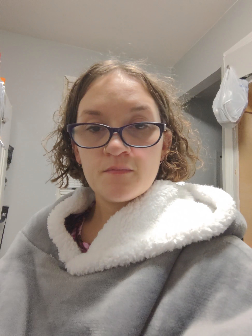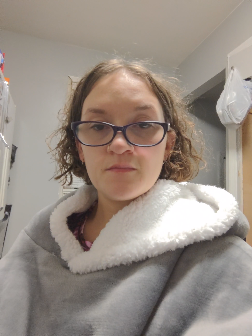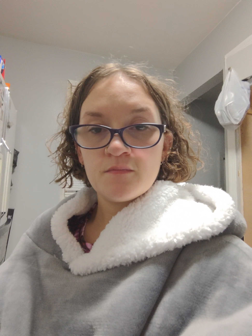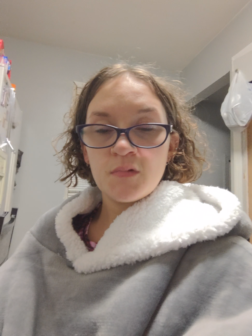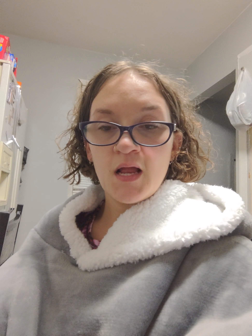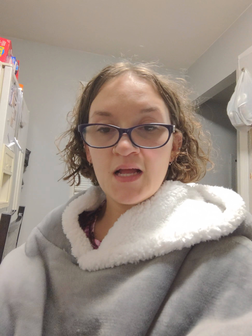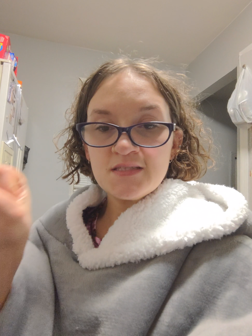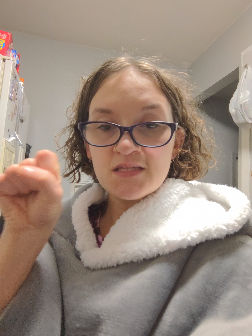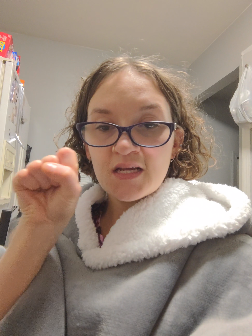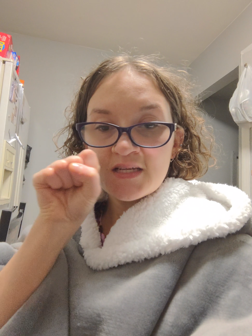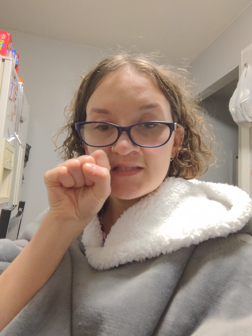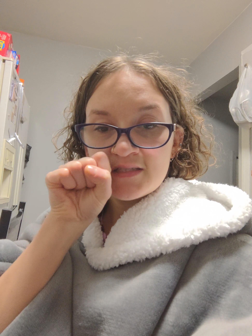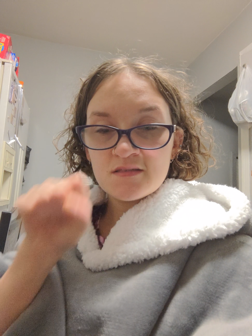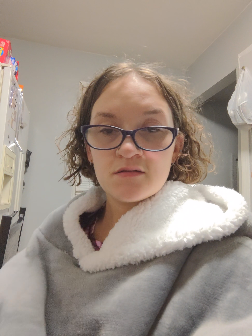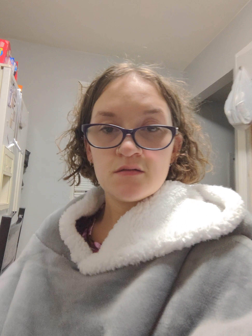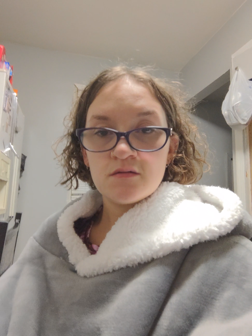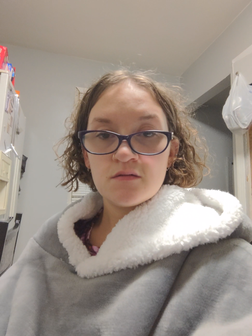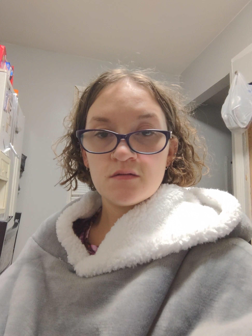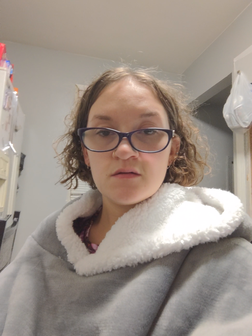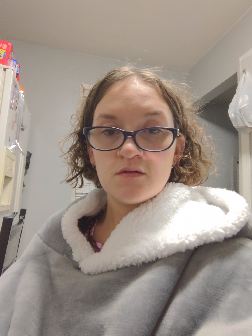carrot